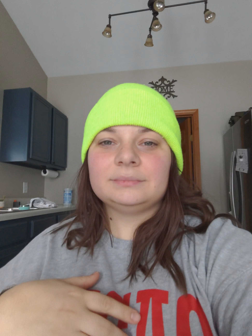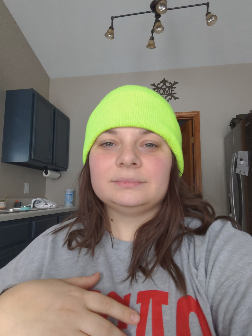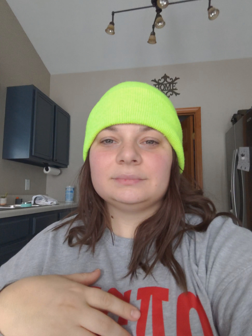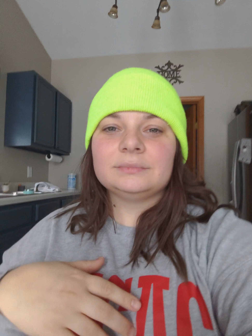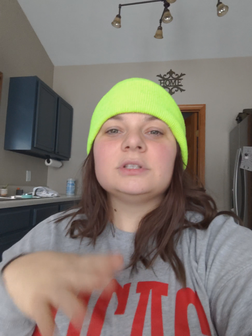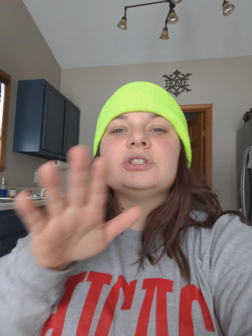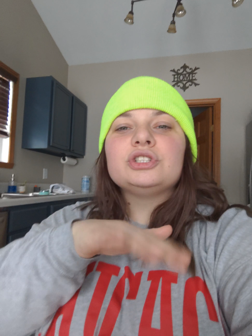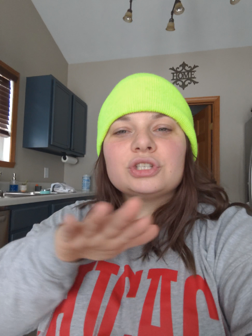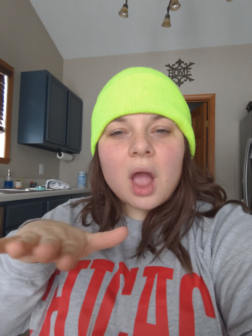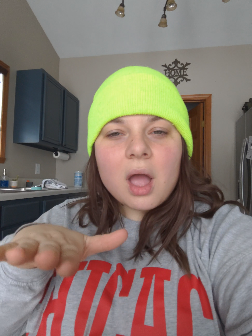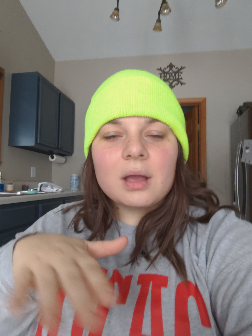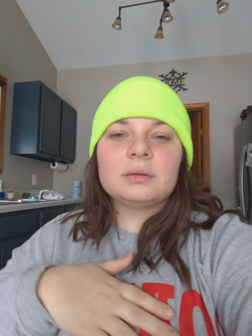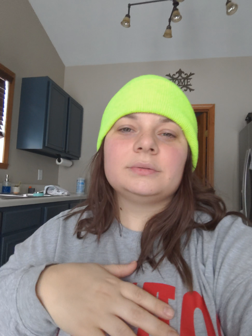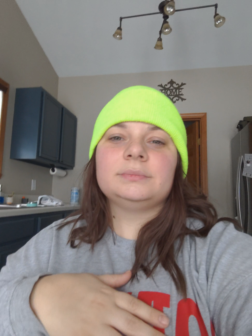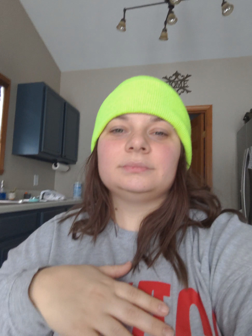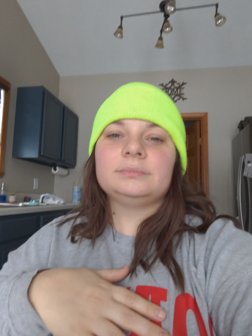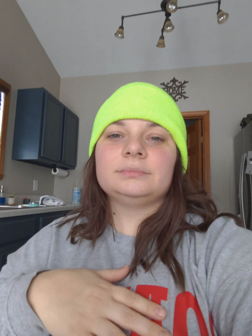child